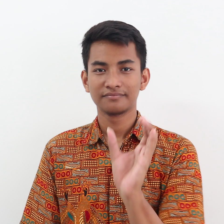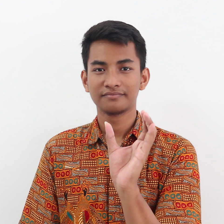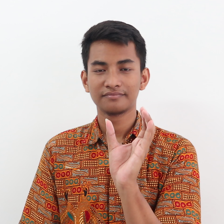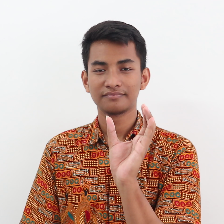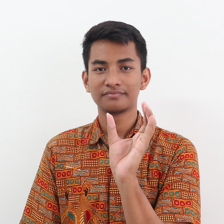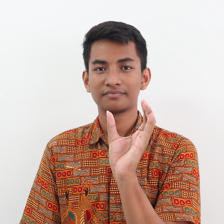U